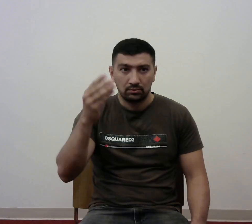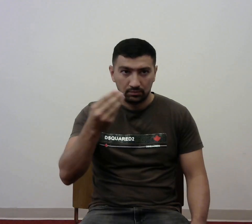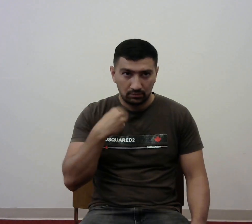vermək